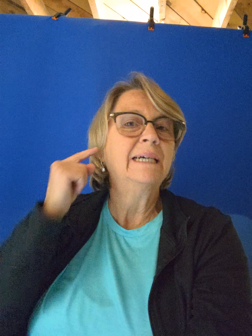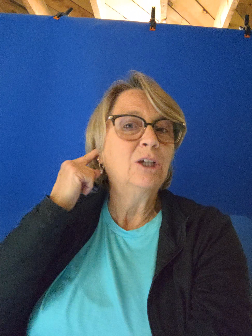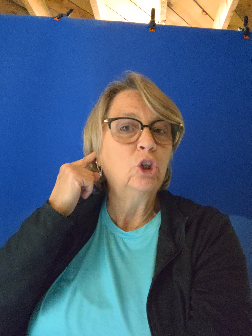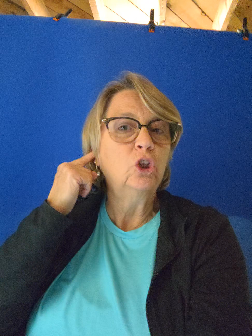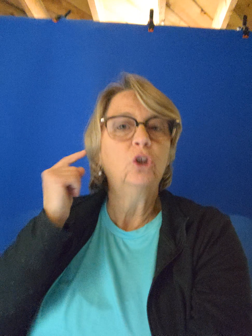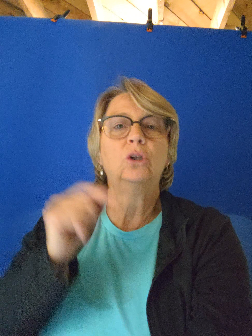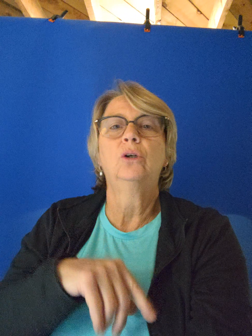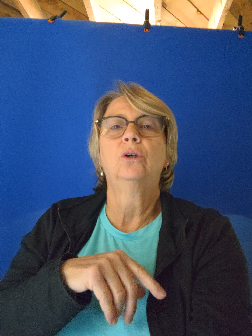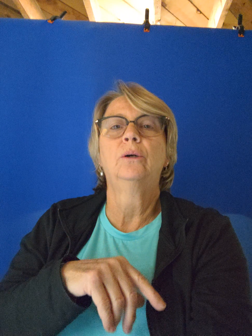hear